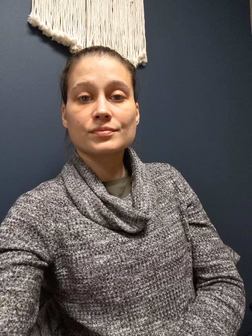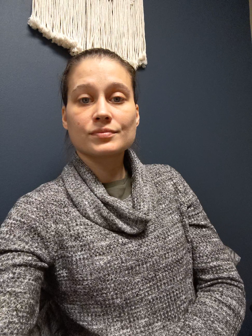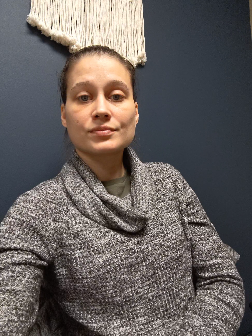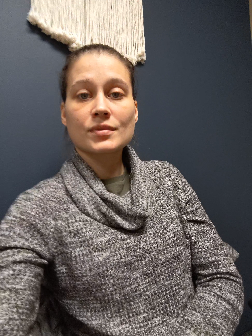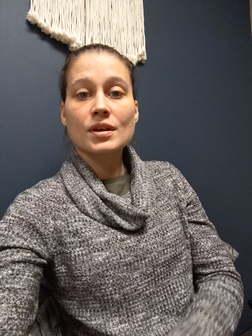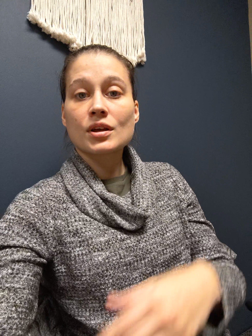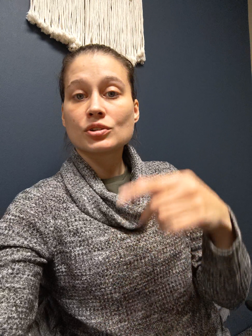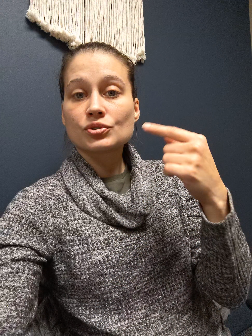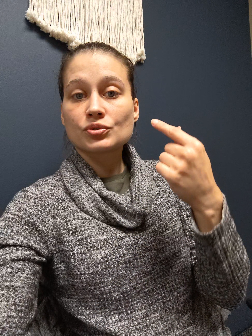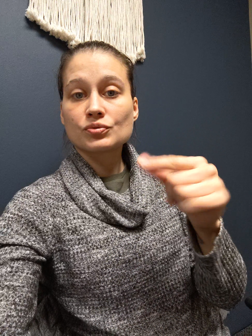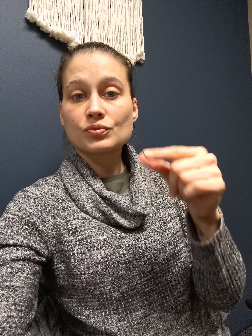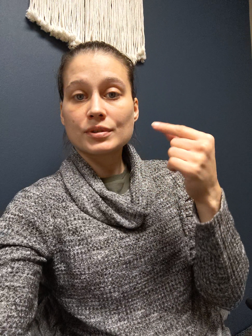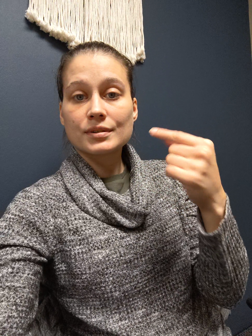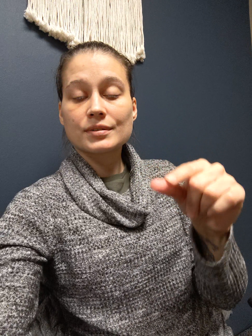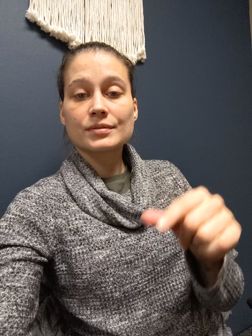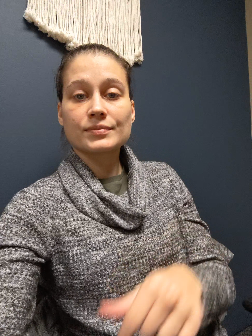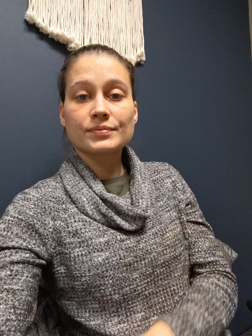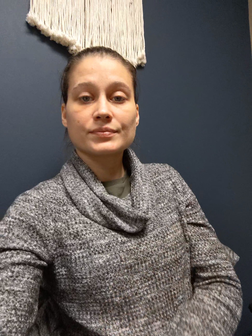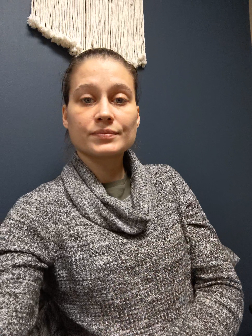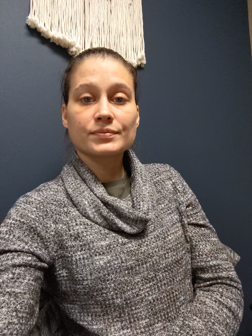green